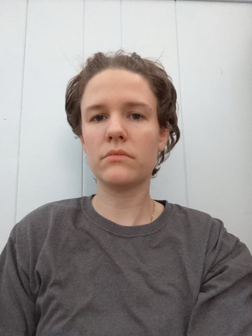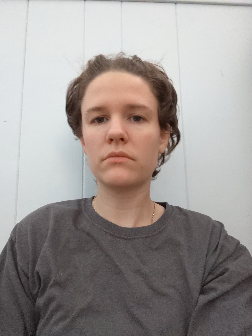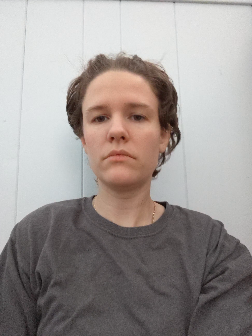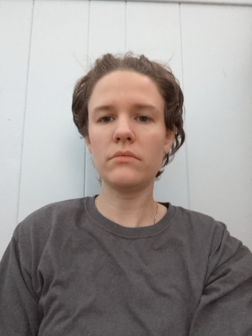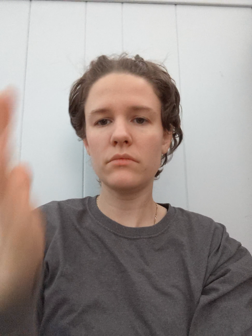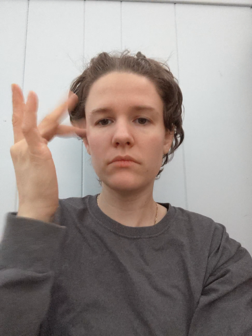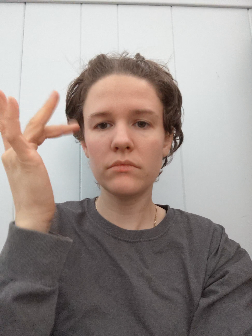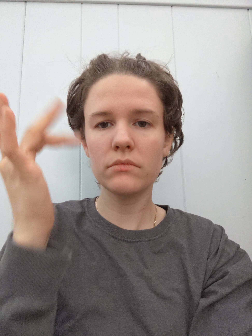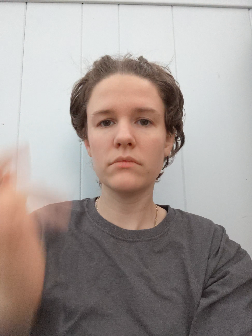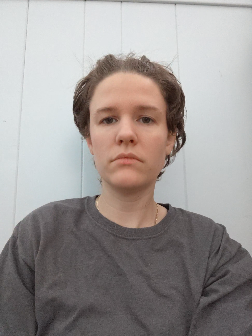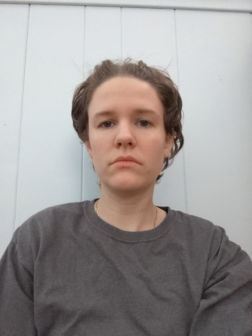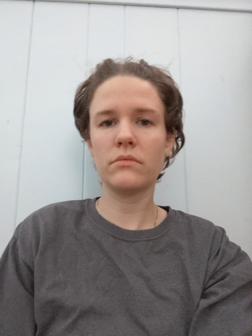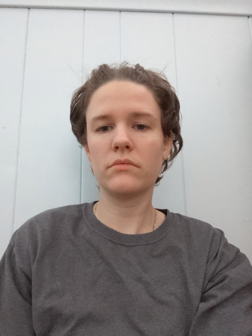why